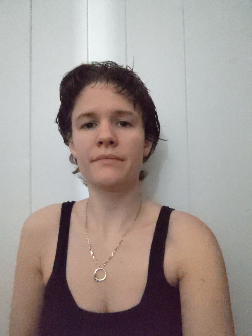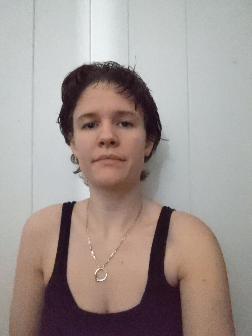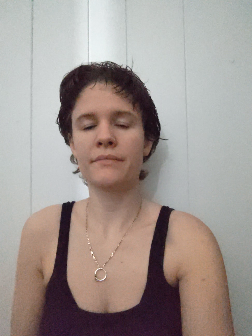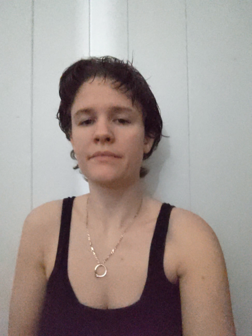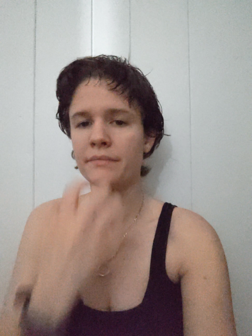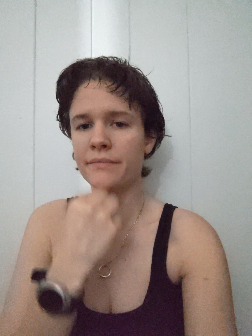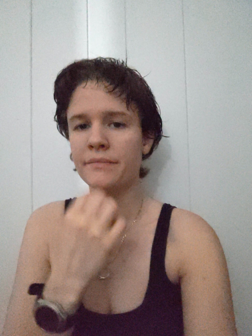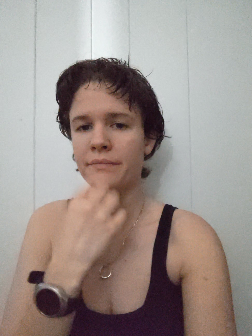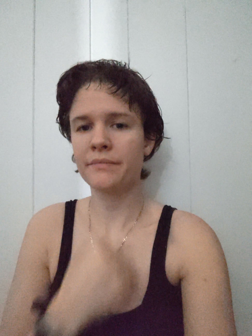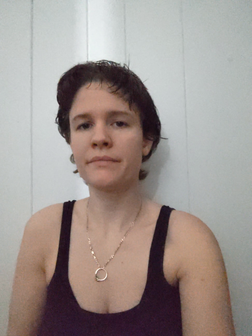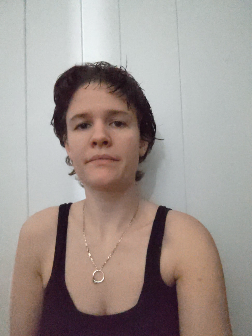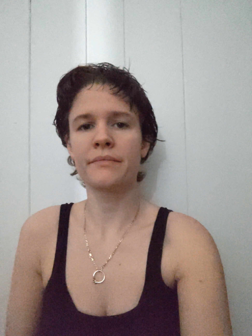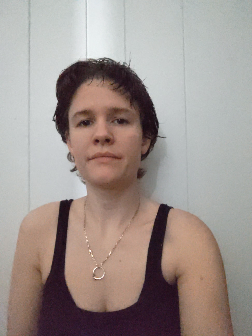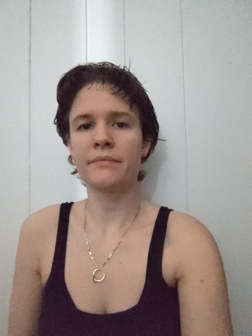underwear